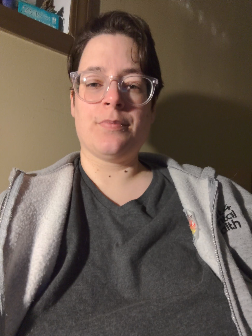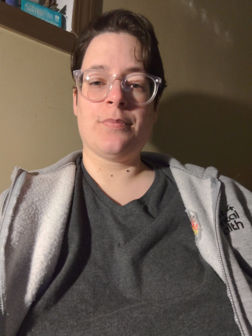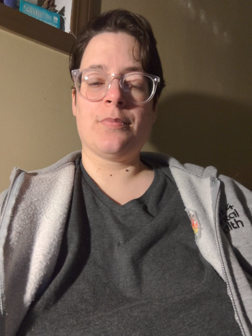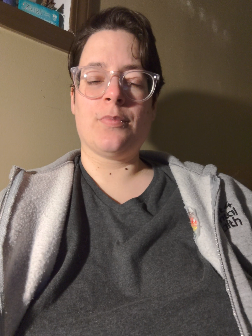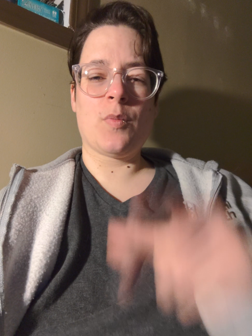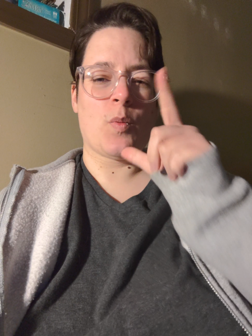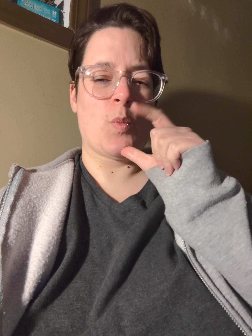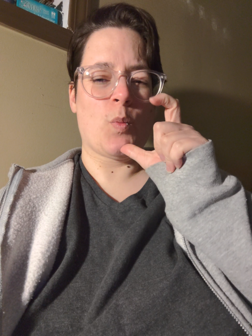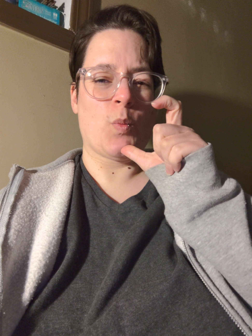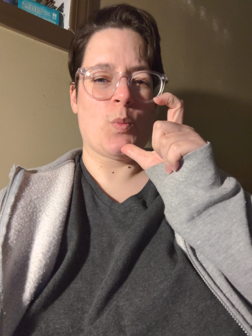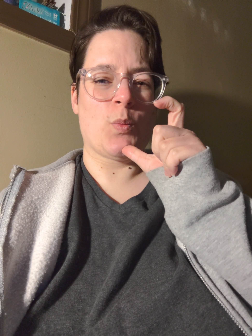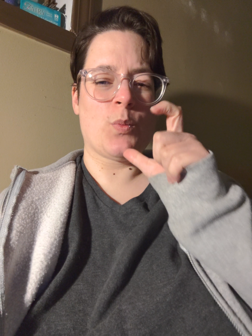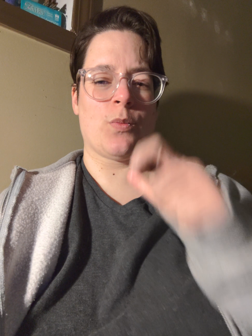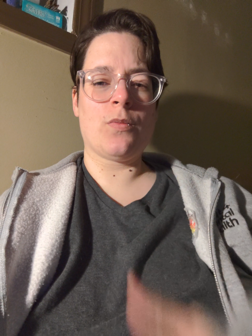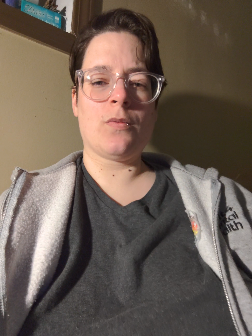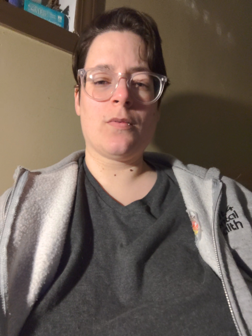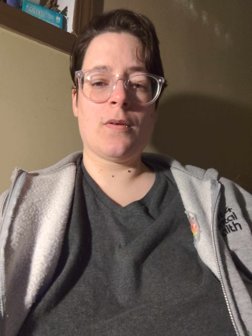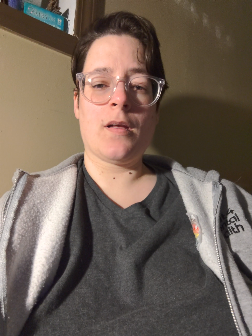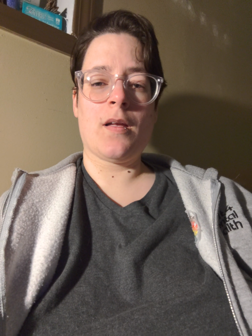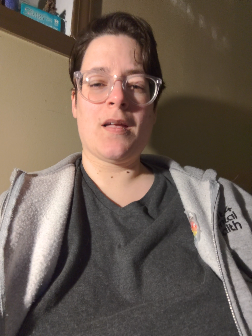who